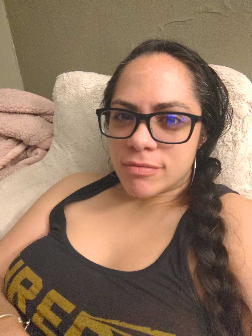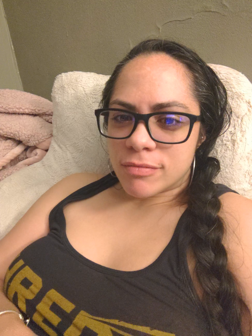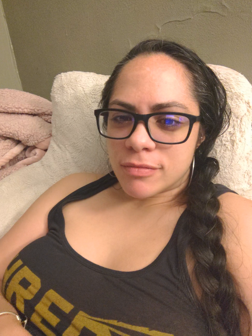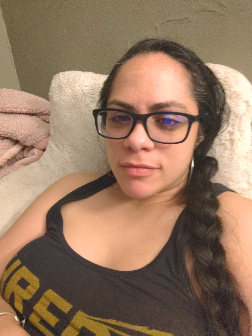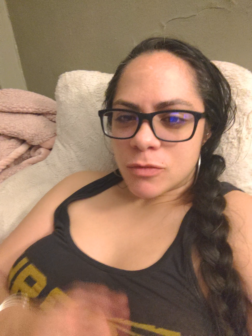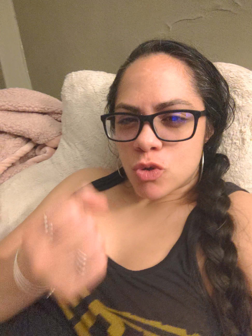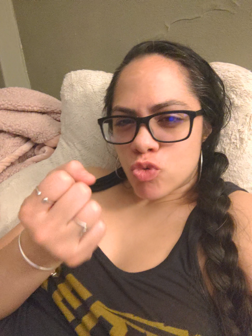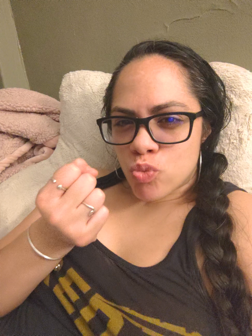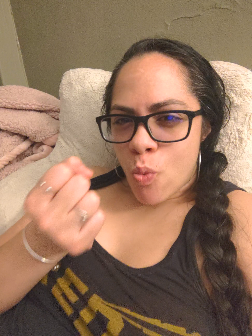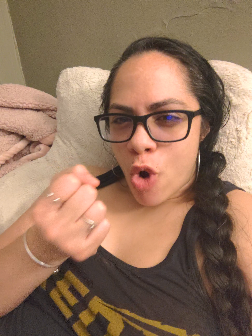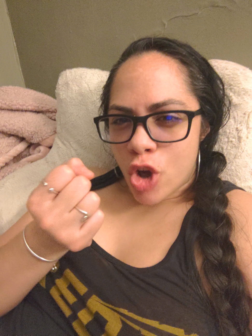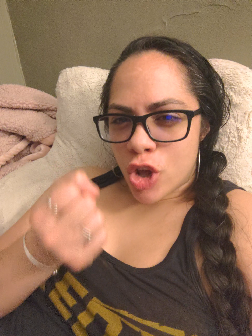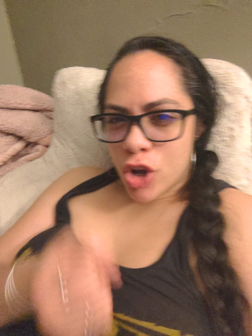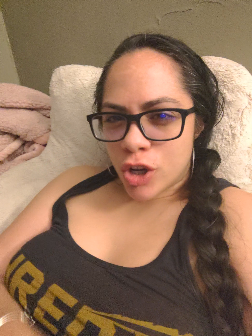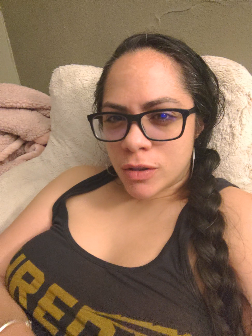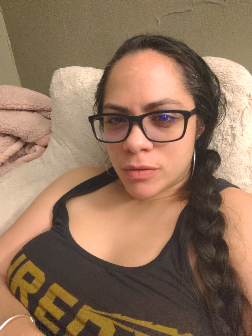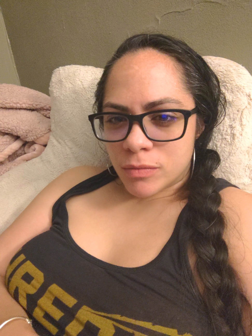drawer